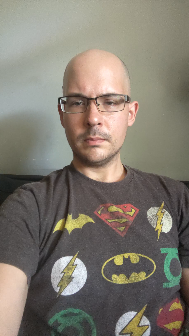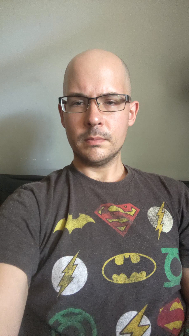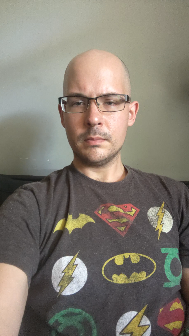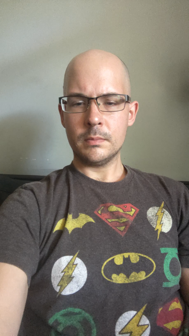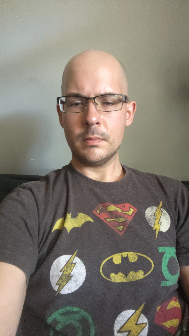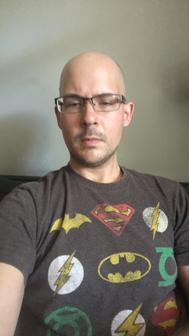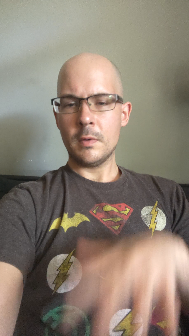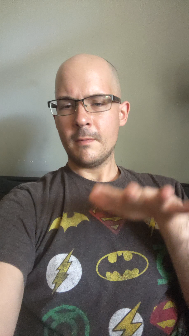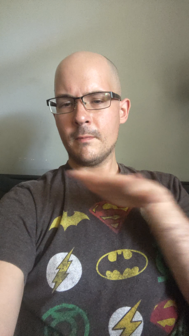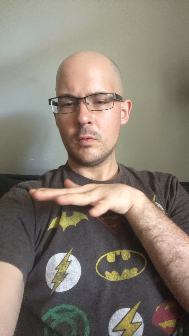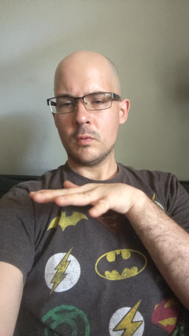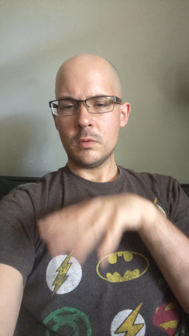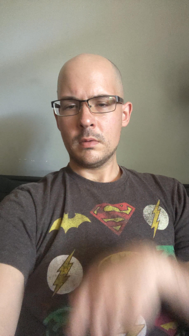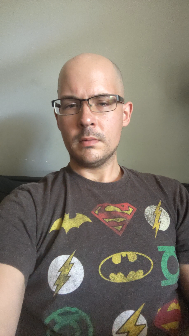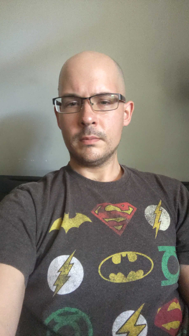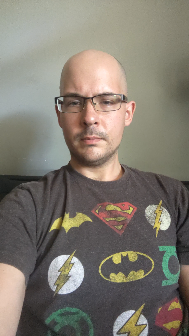full